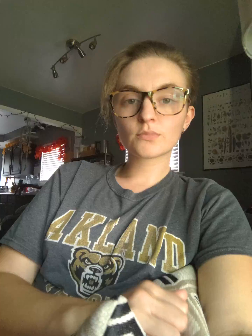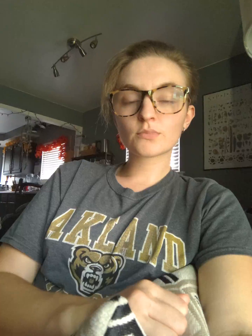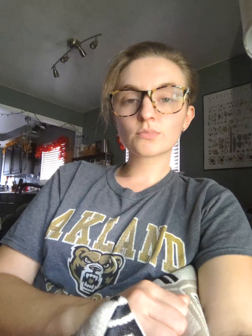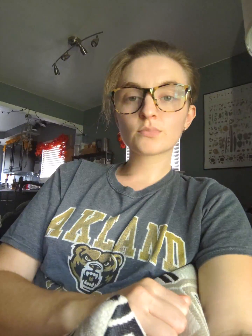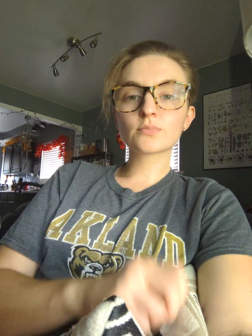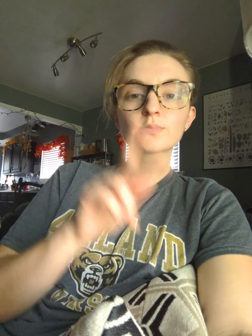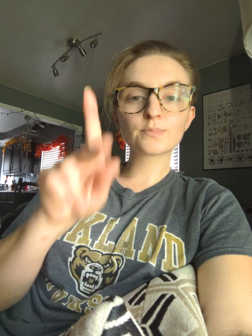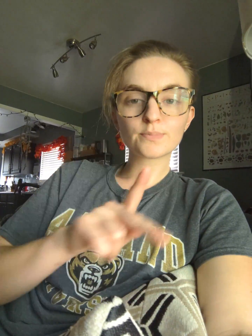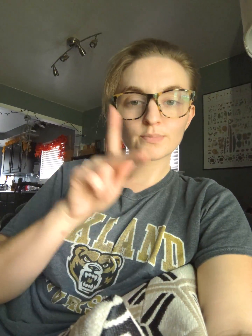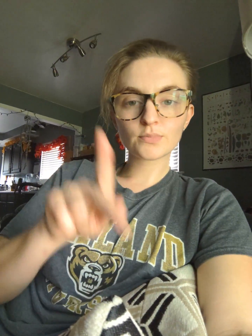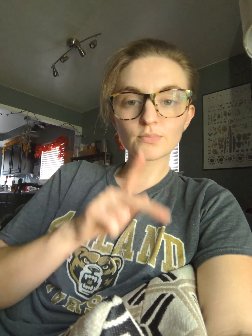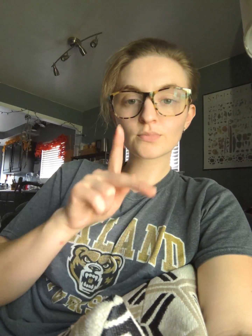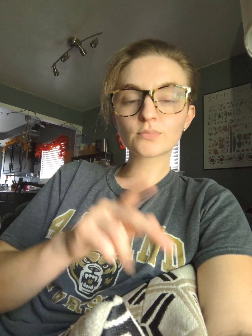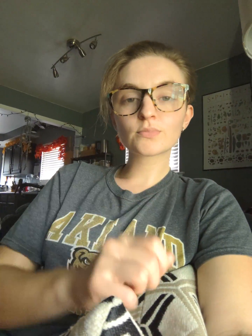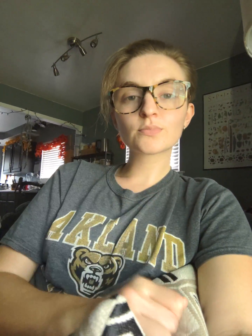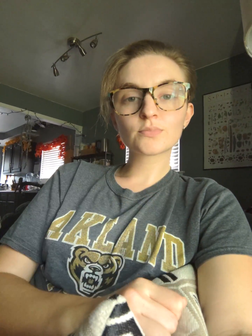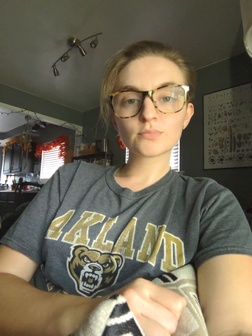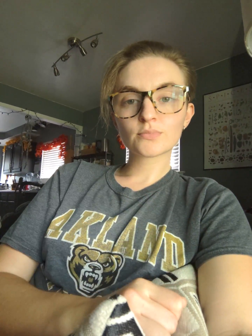people